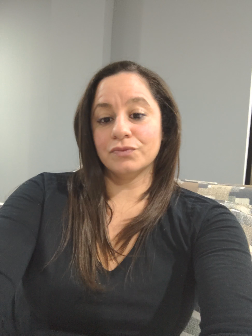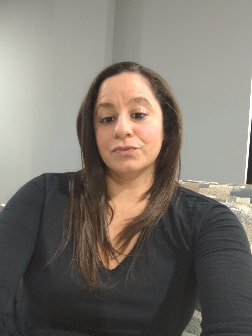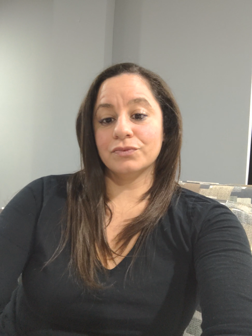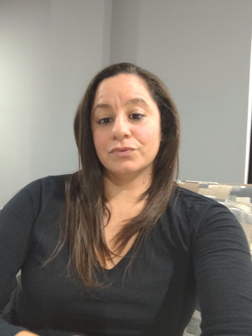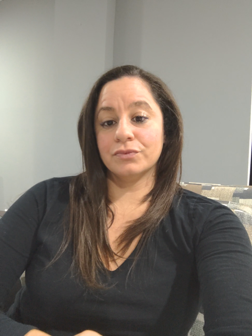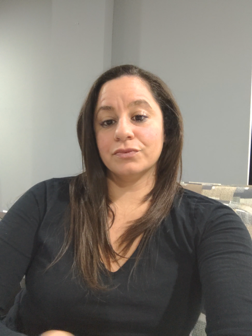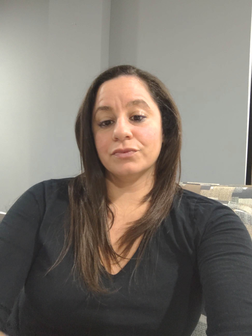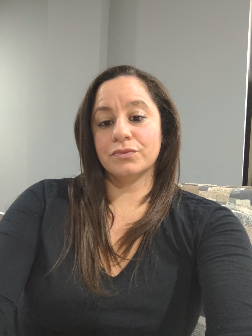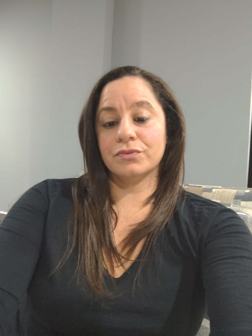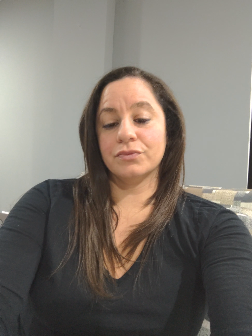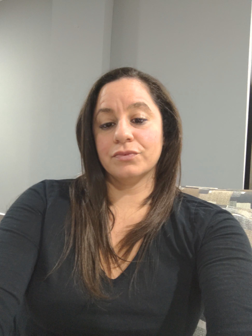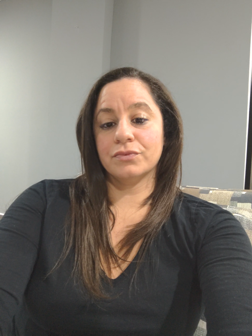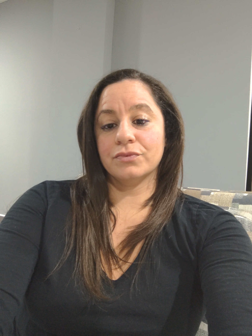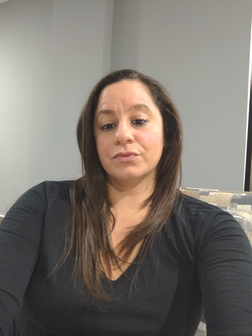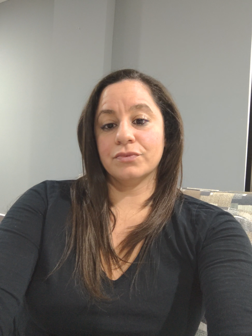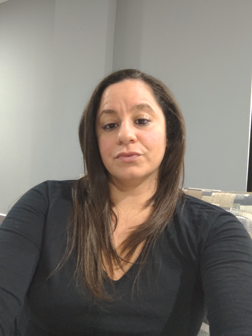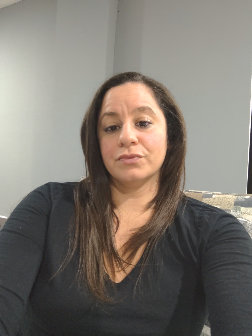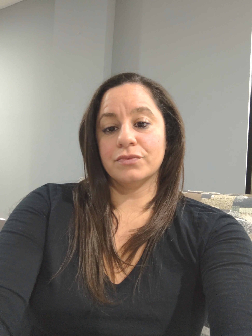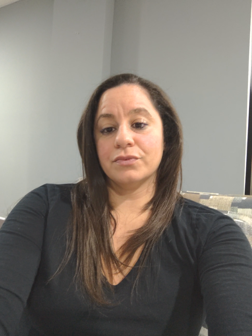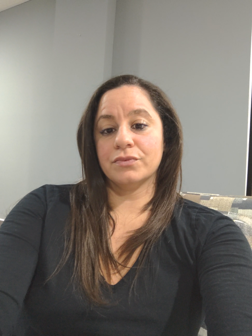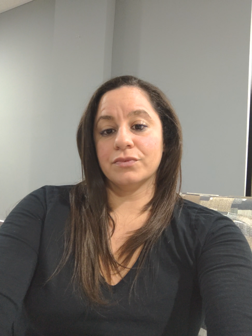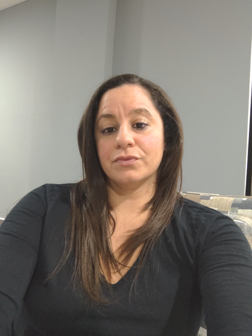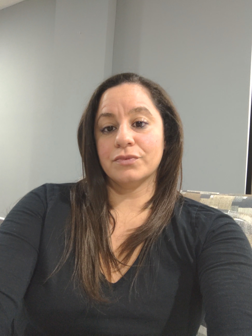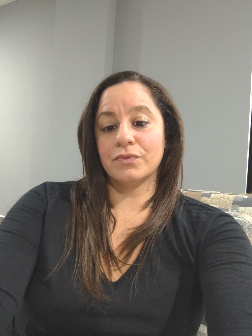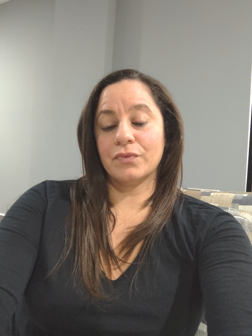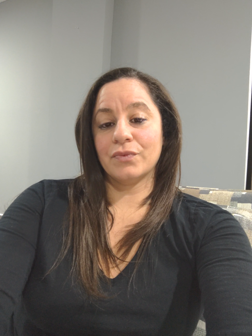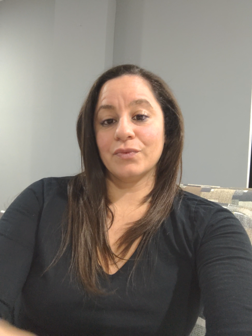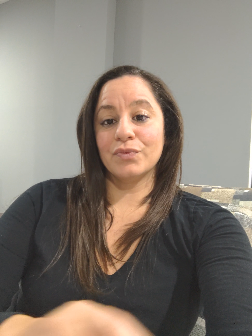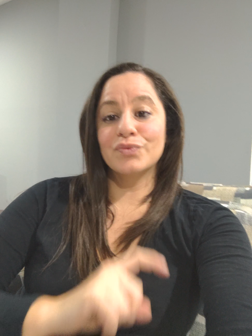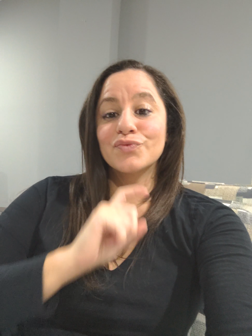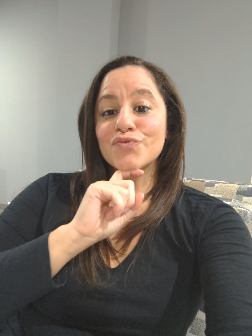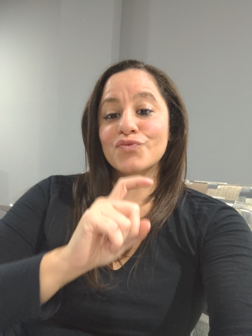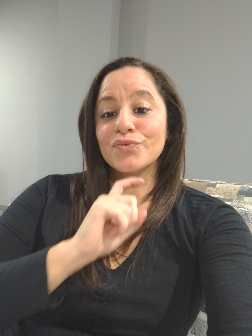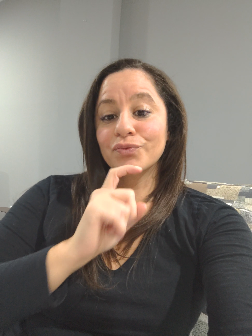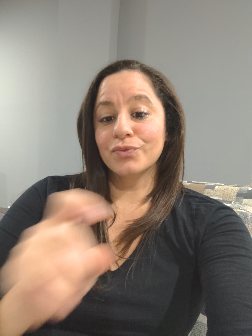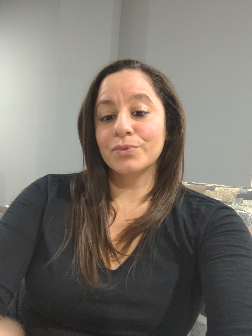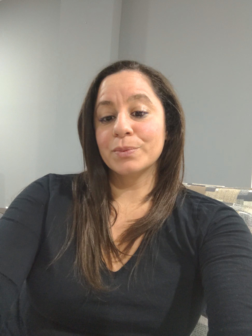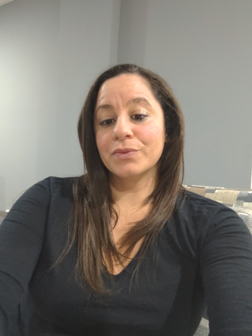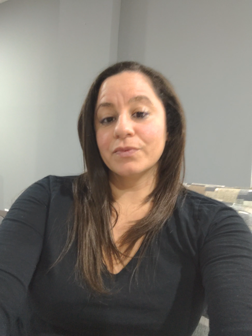garbage